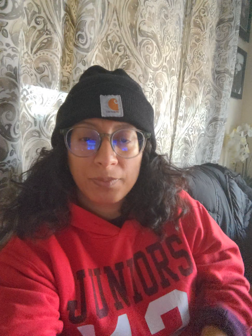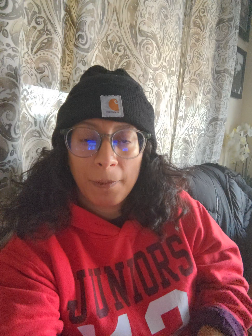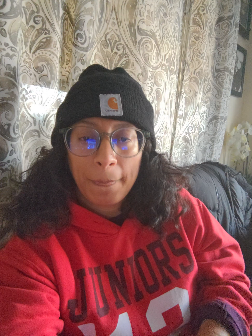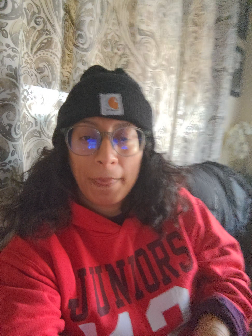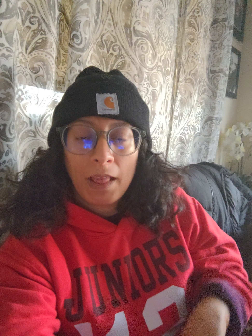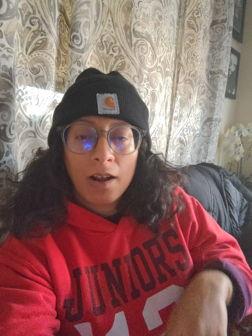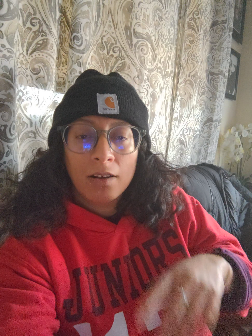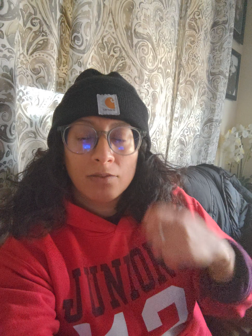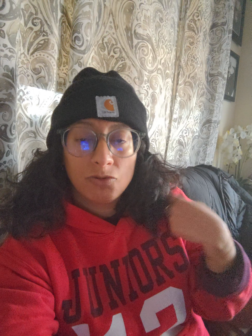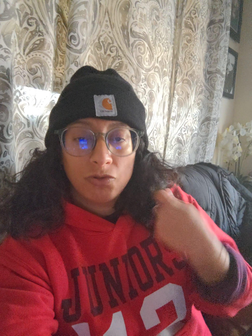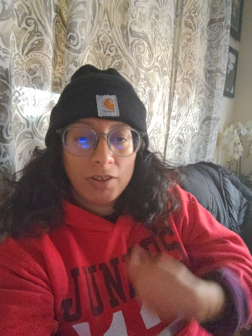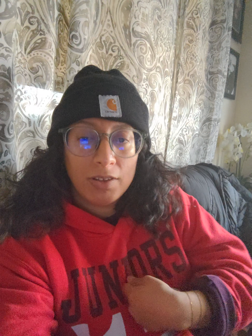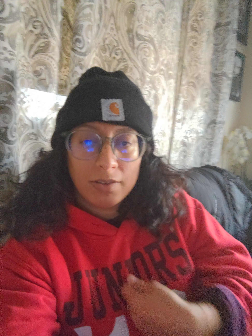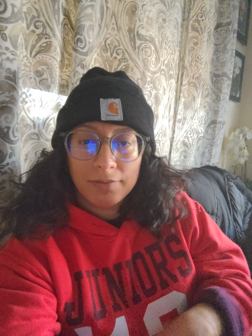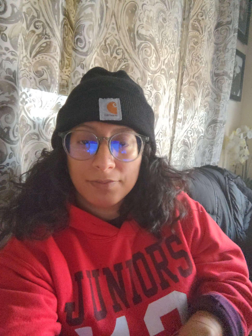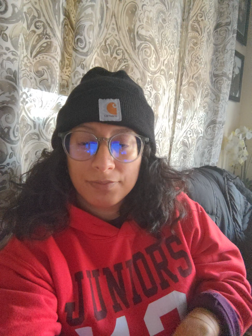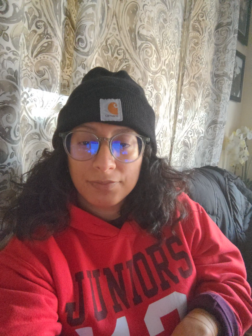jacket